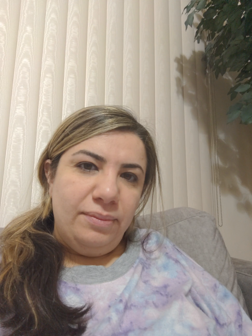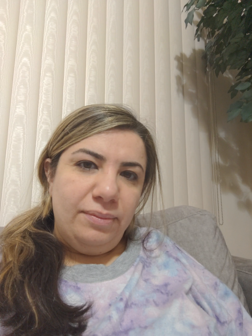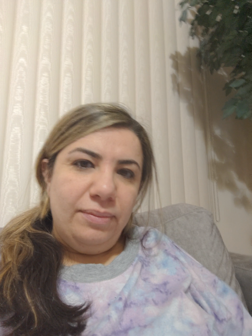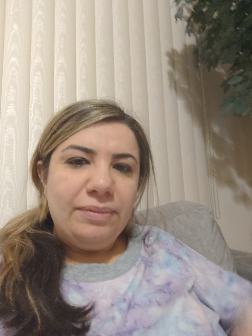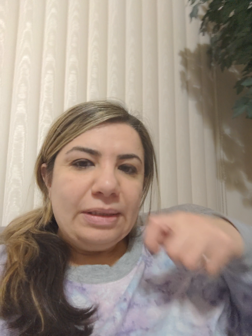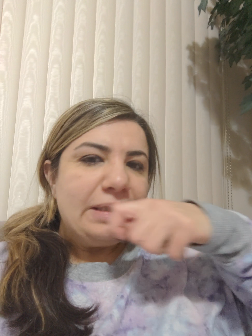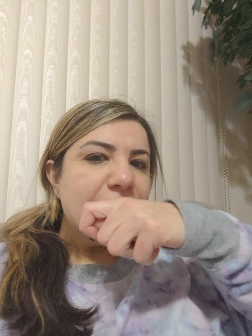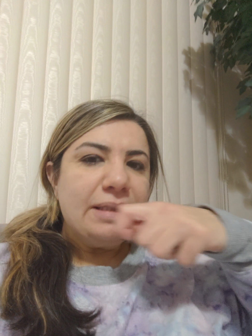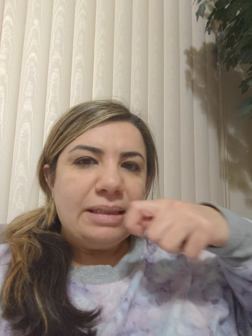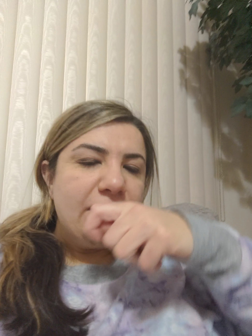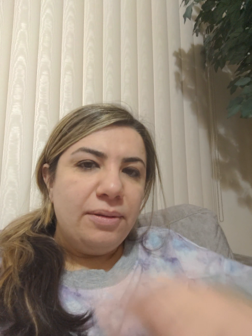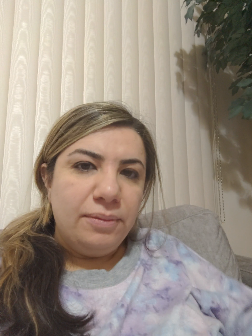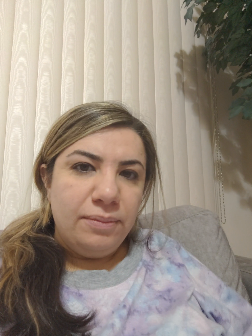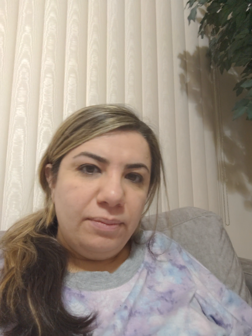toothbrush